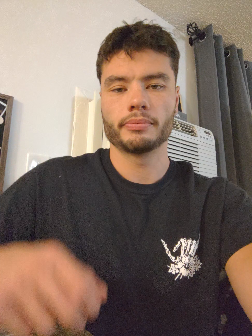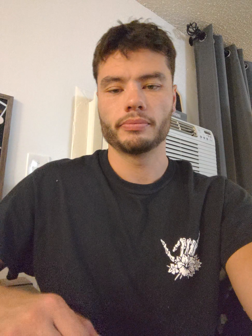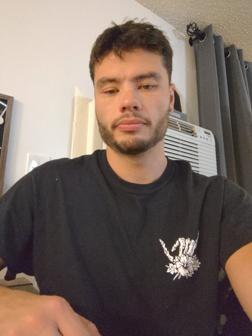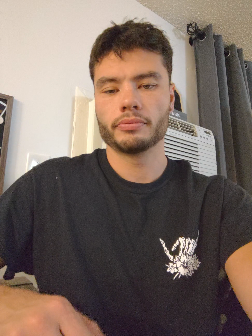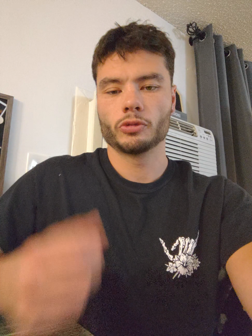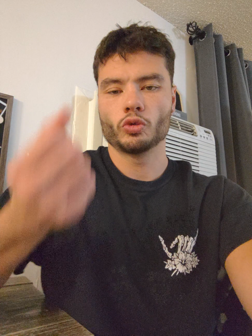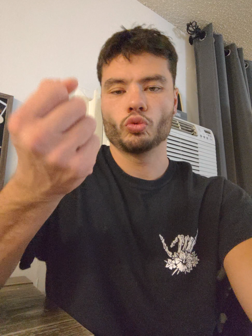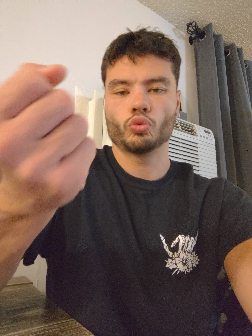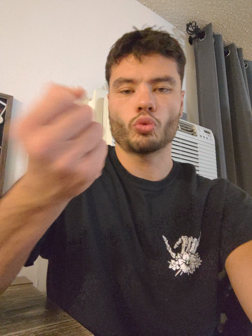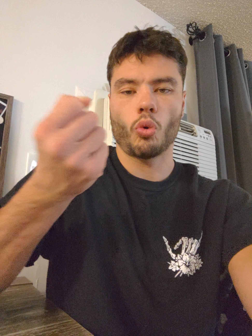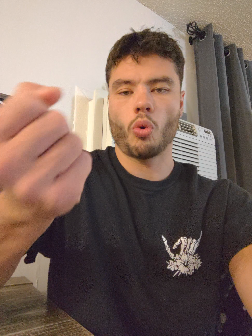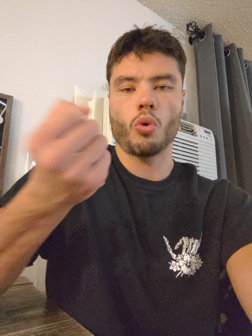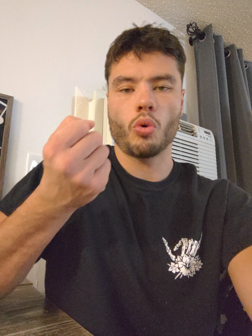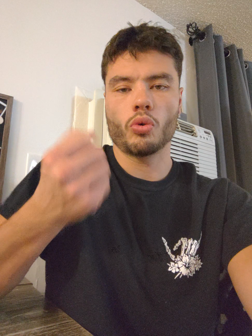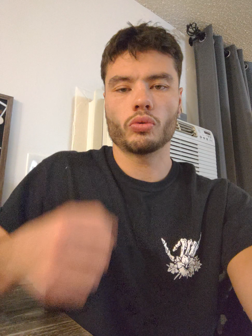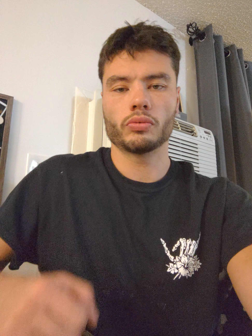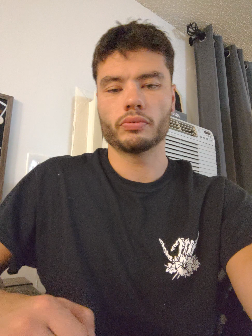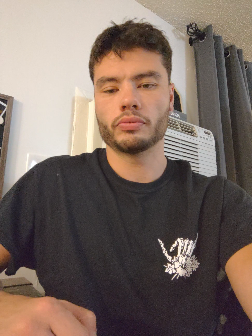drawer